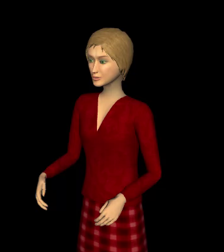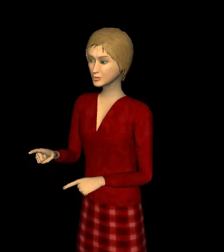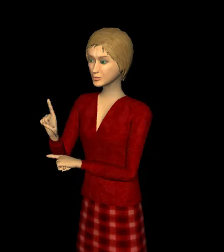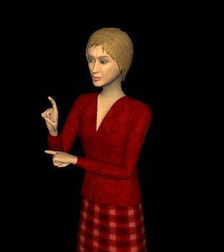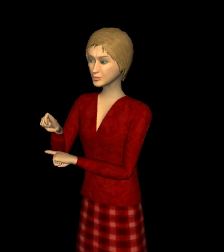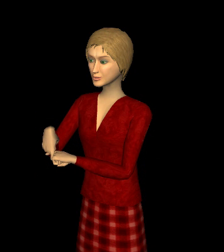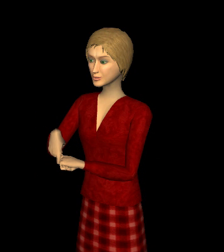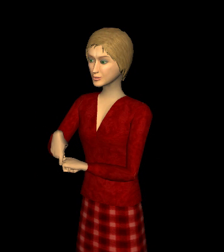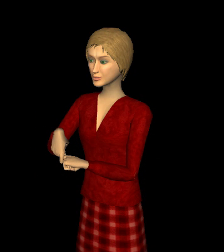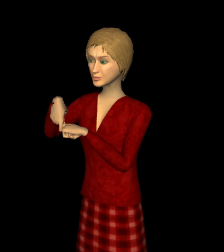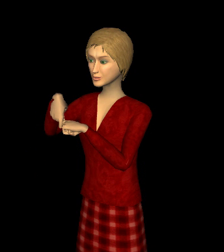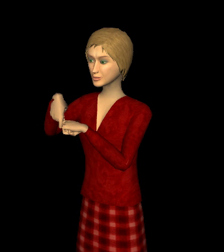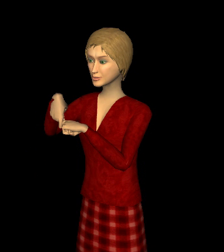يعلق